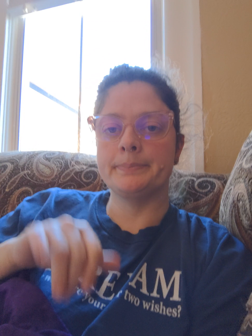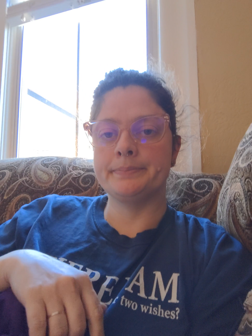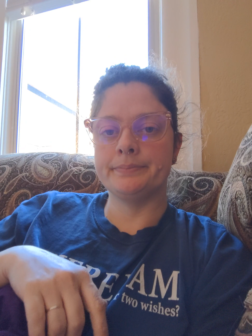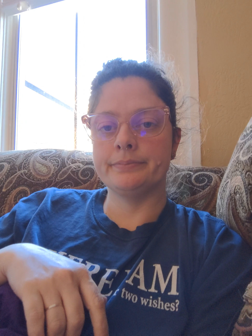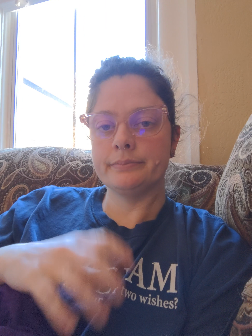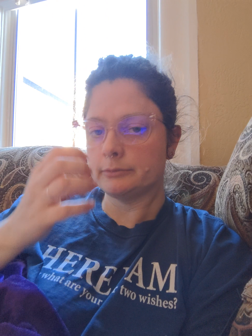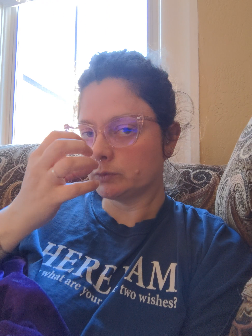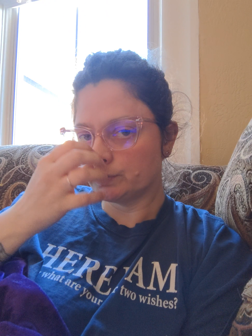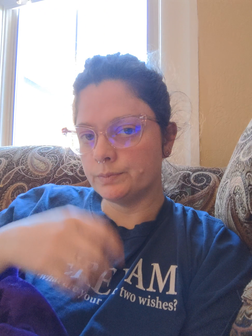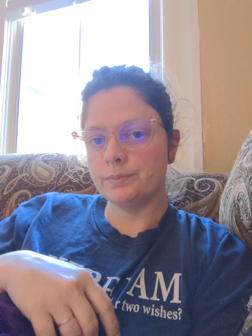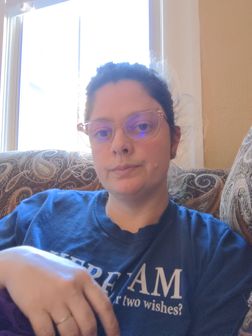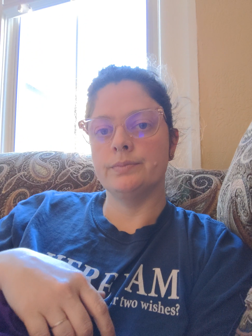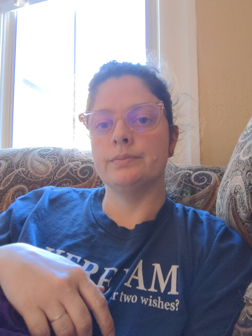clown